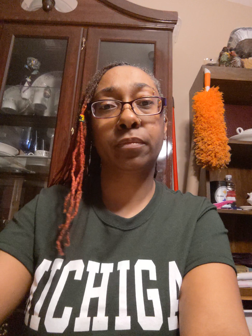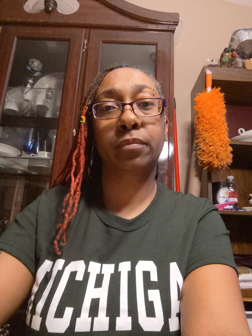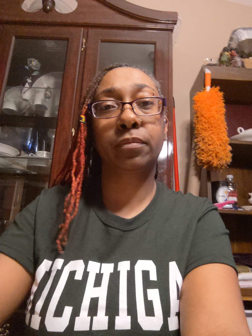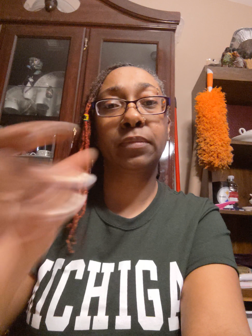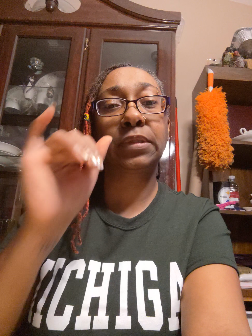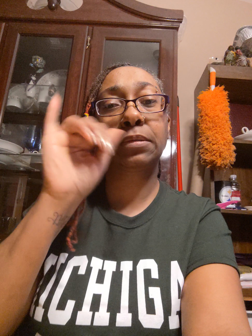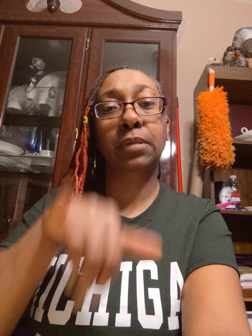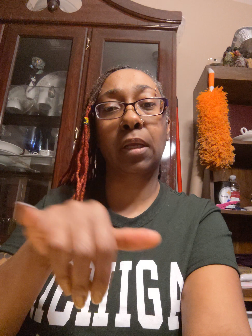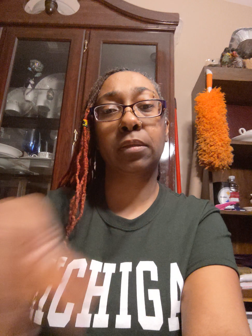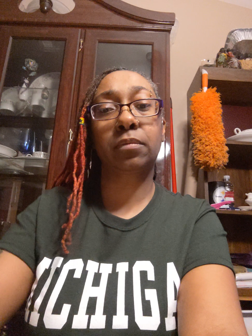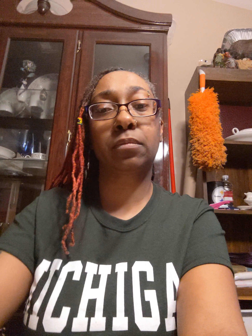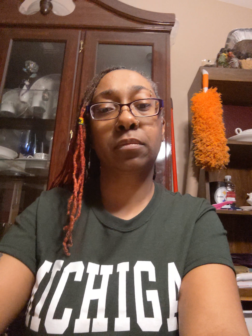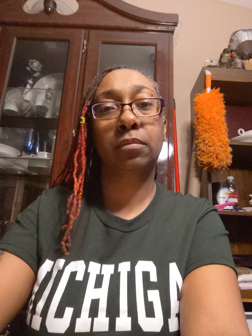stay